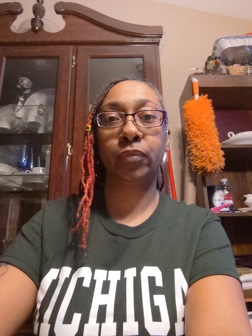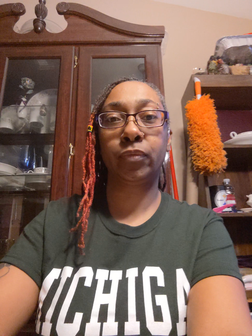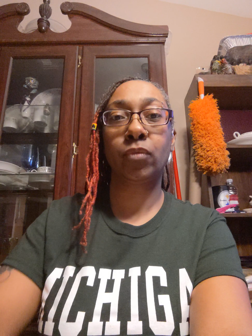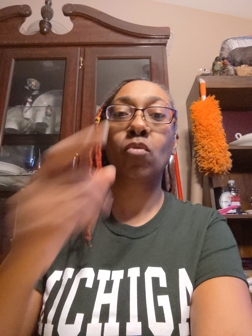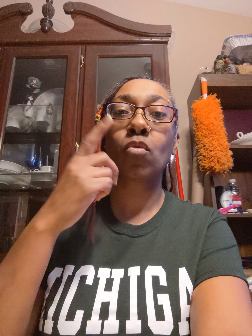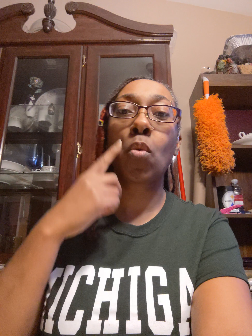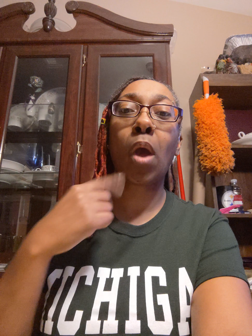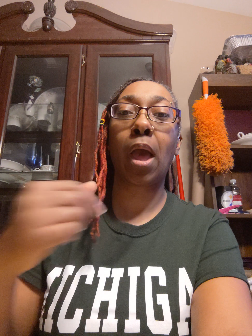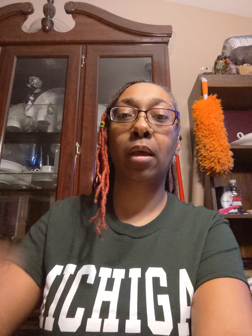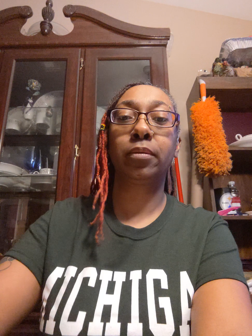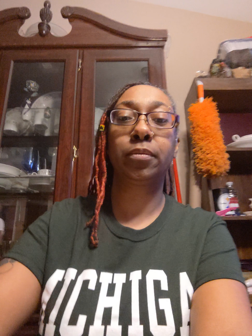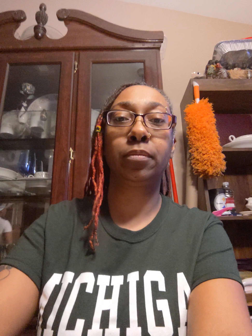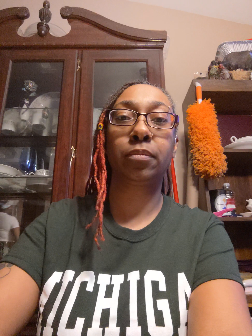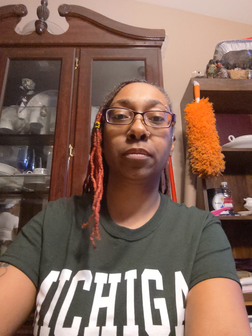cry